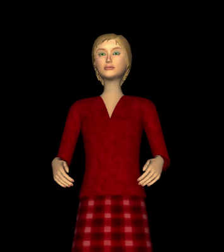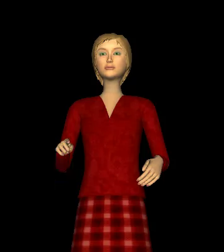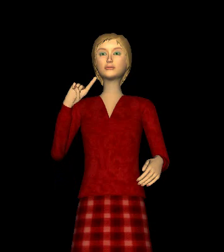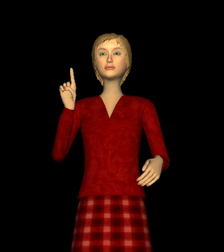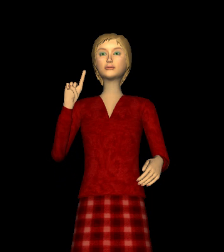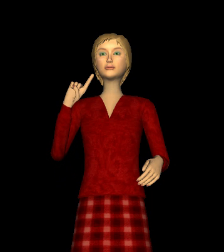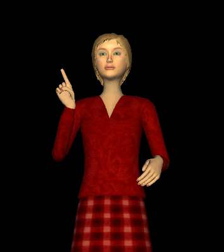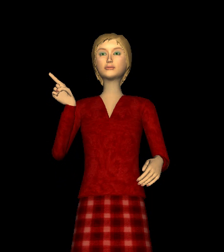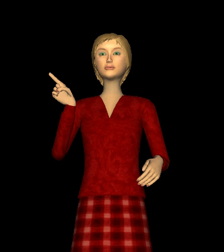لا